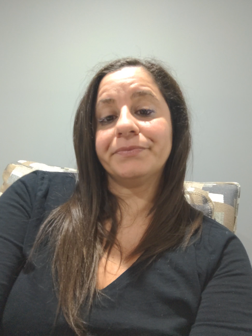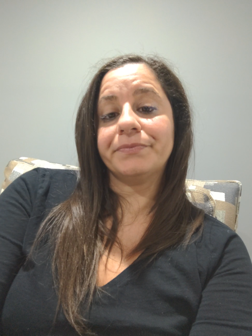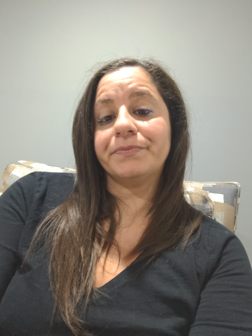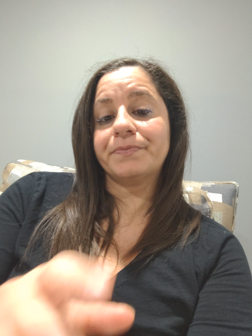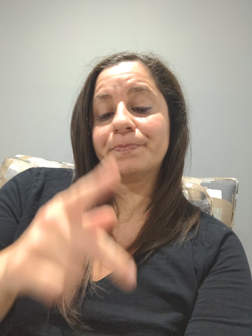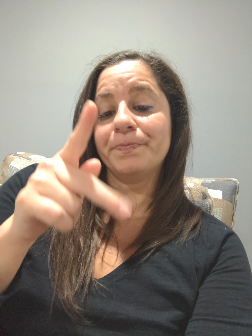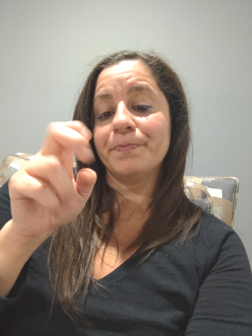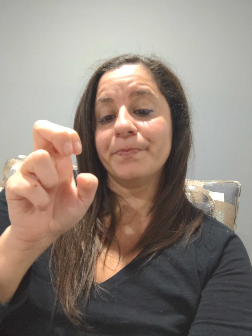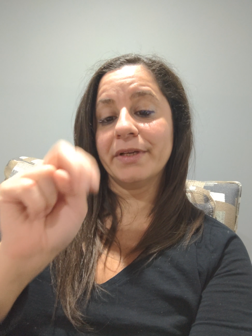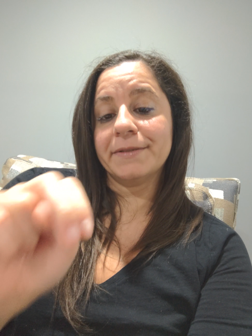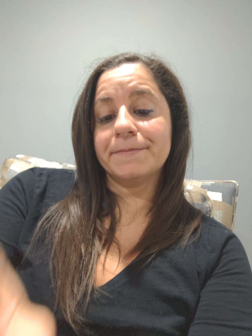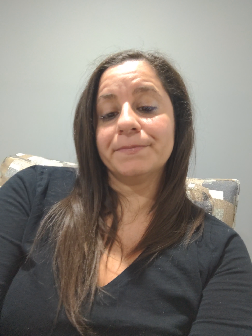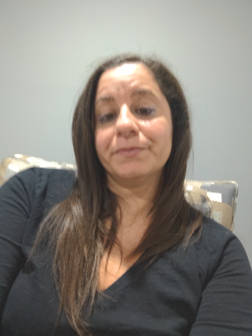pen